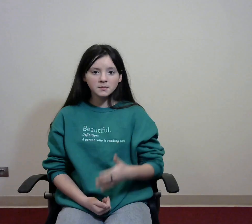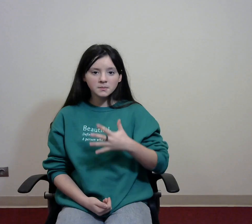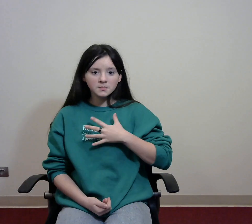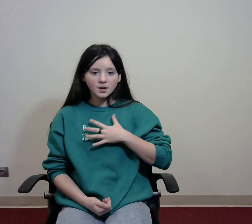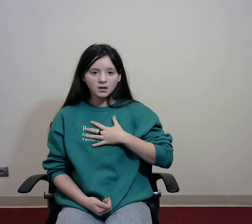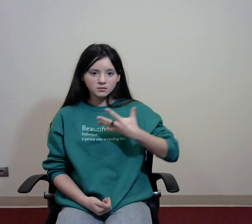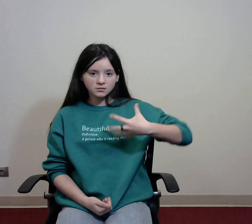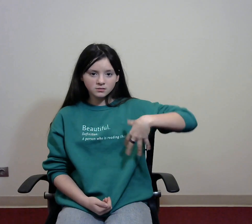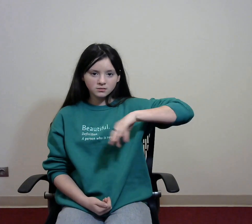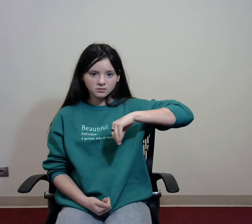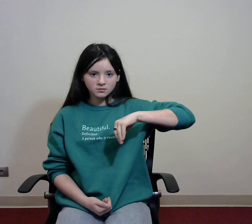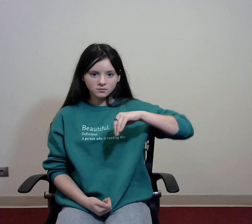biz